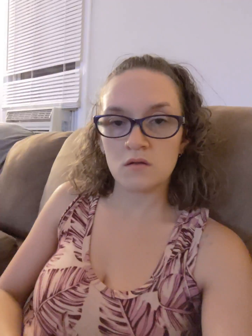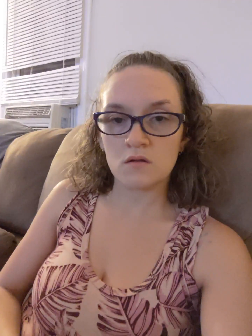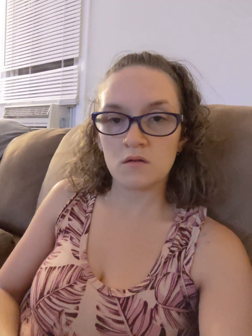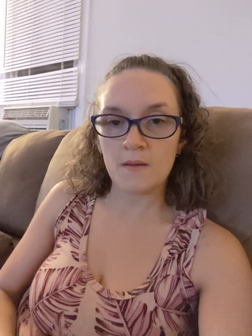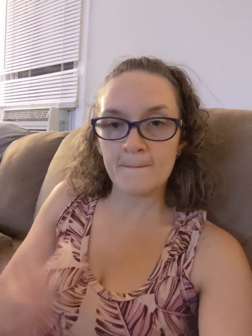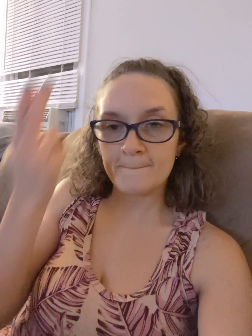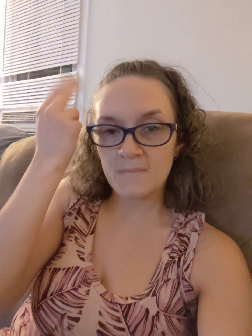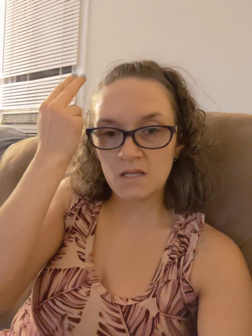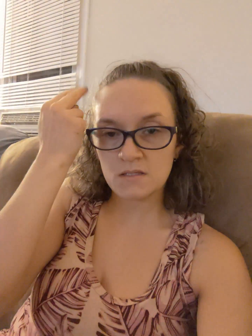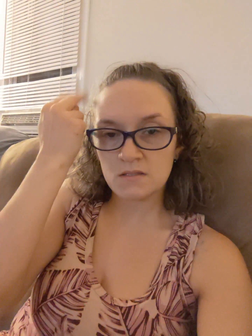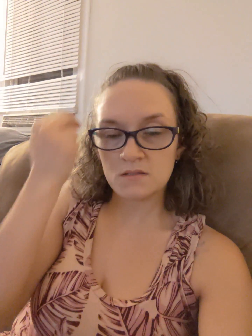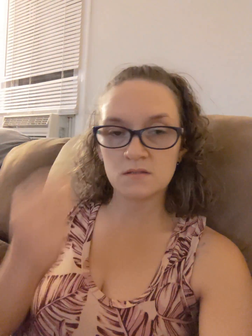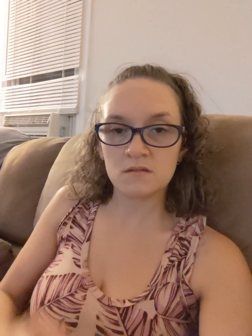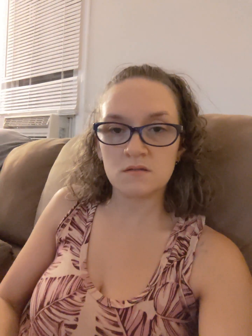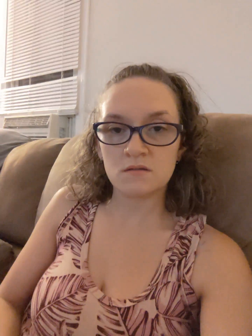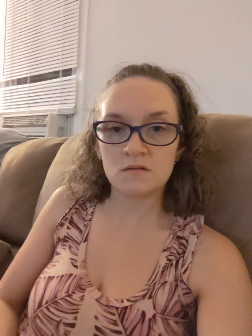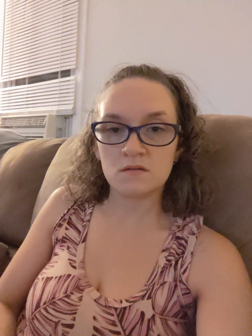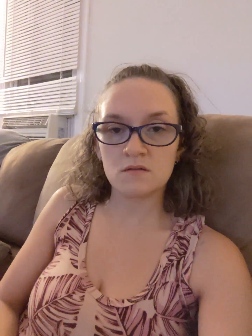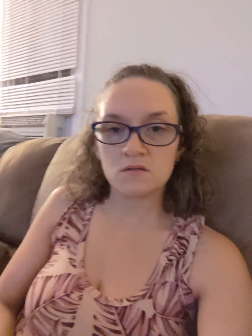bunny